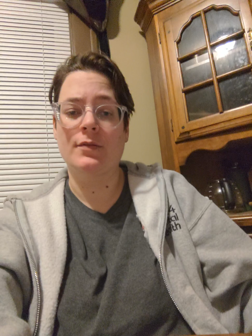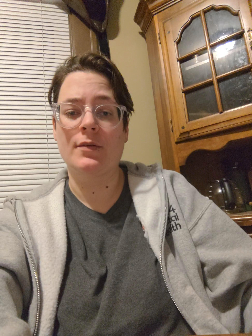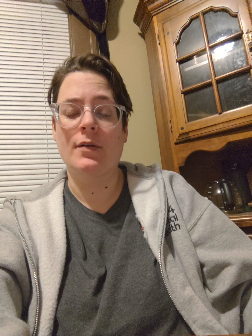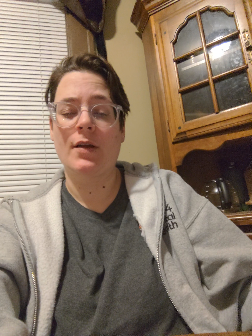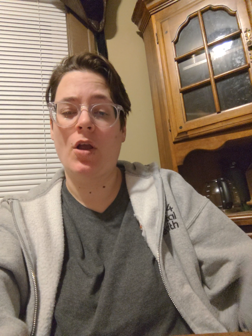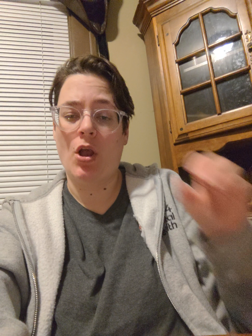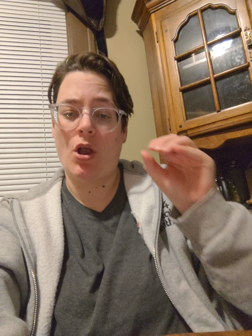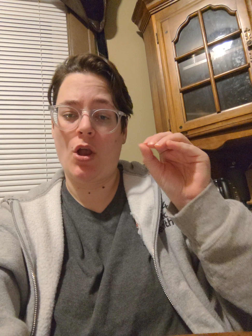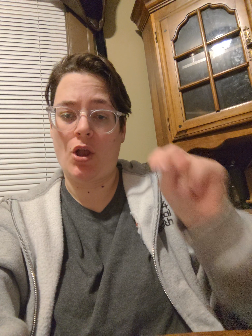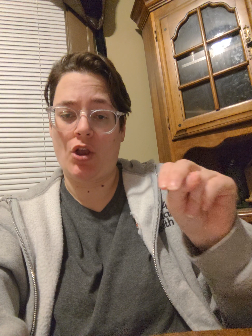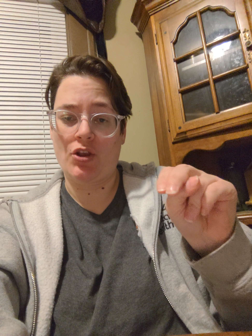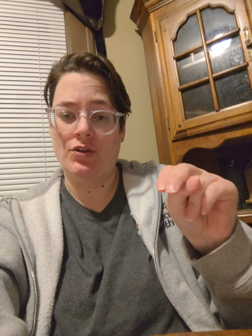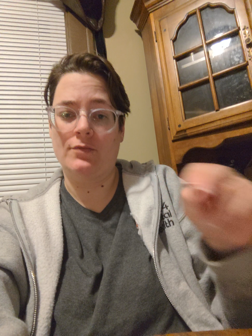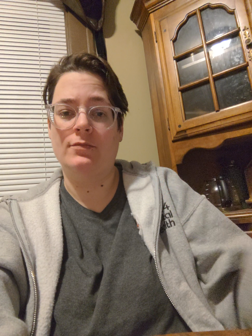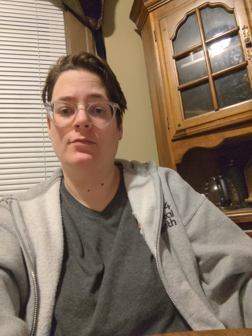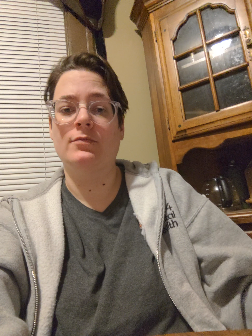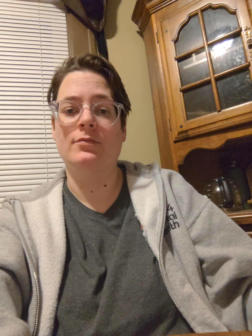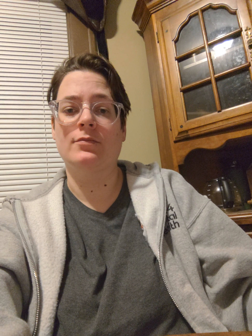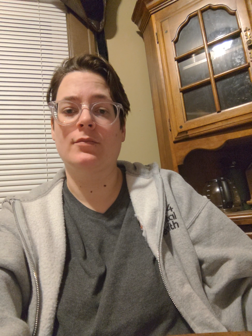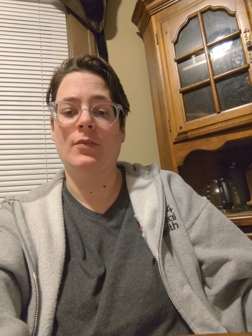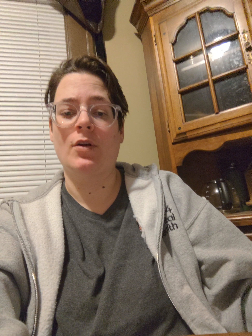on